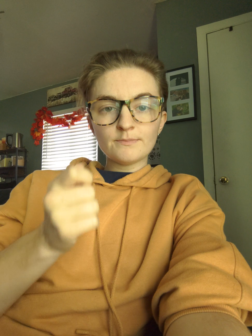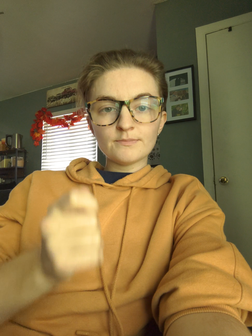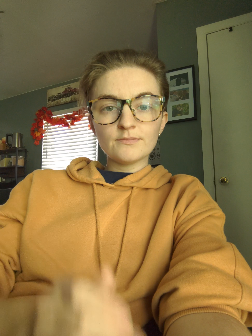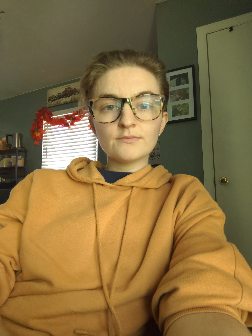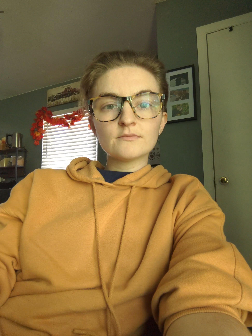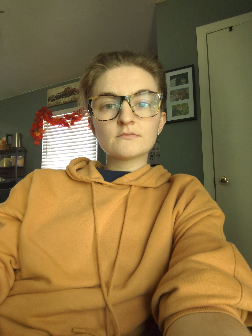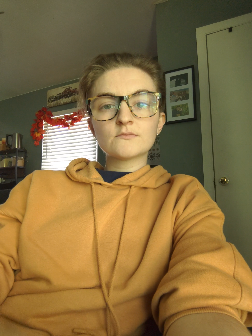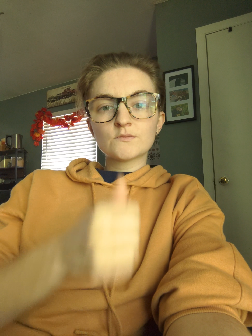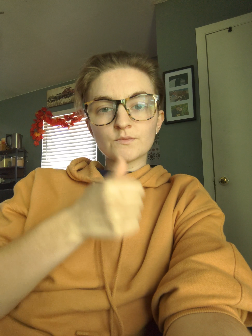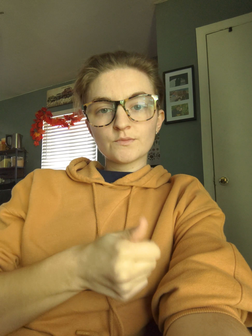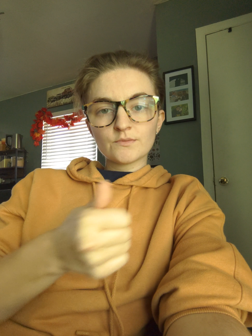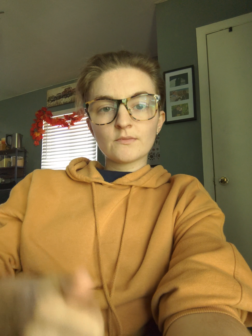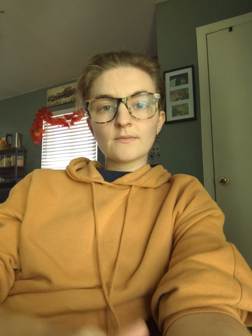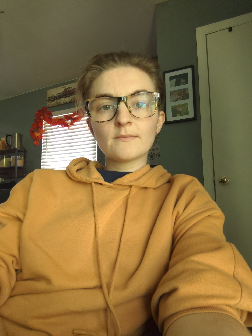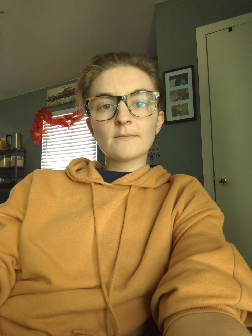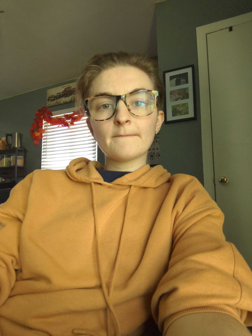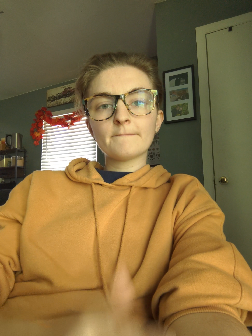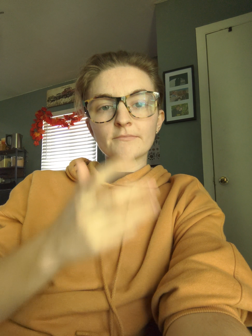each